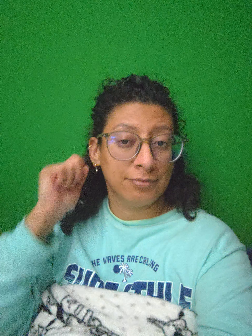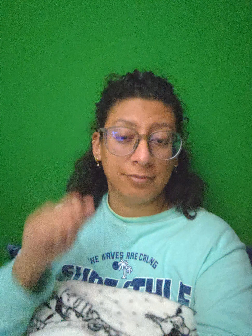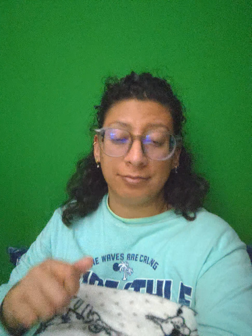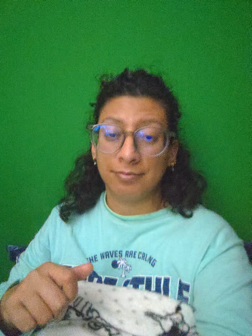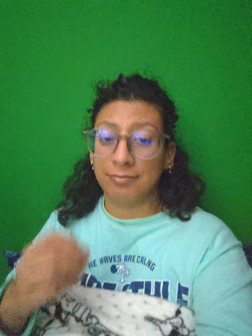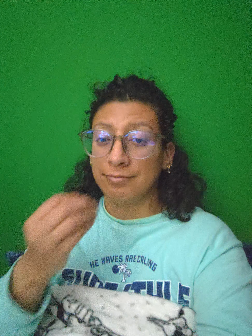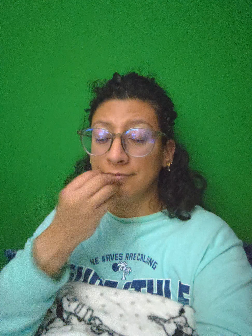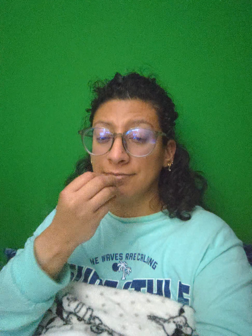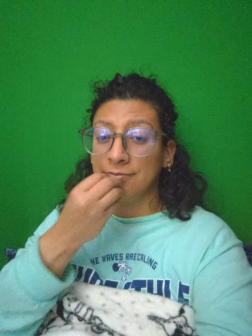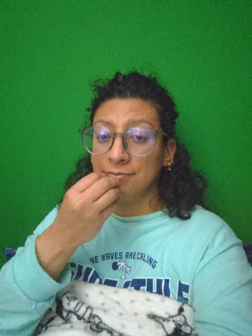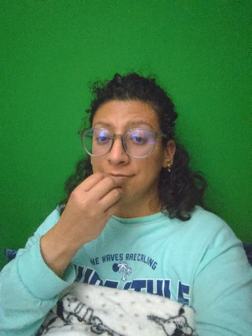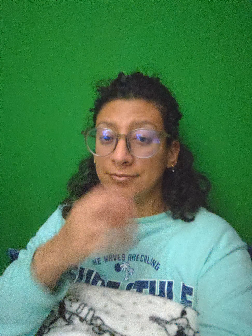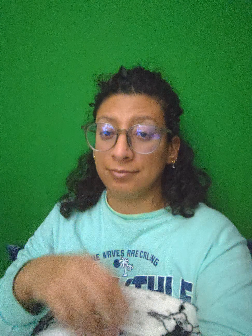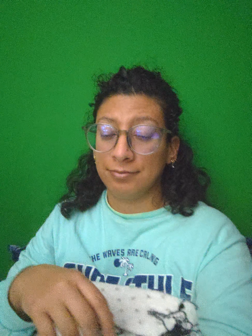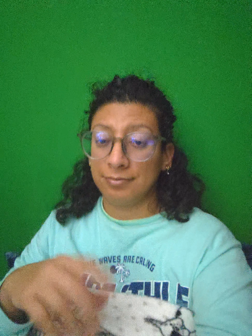food